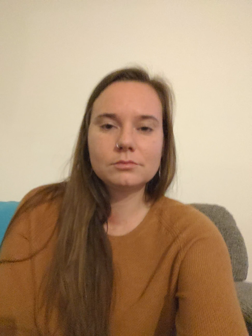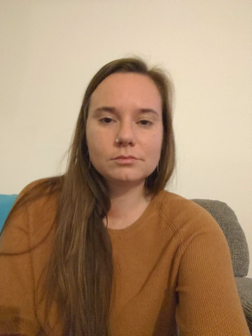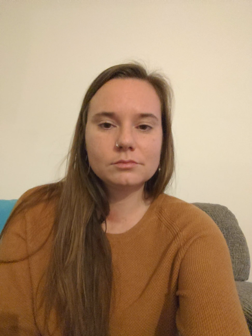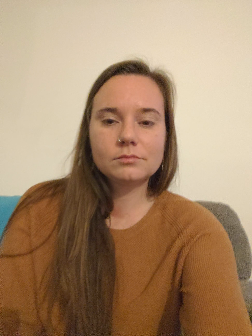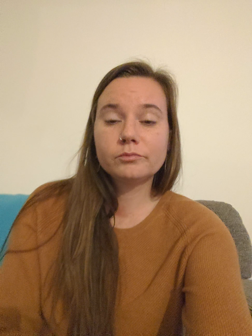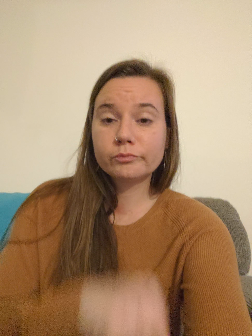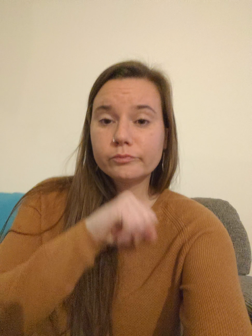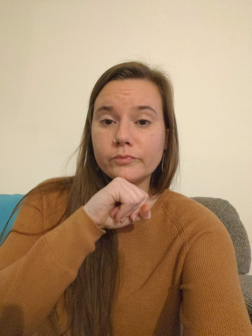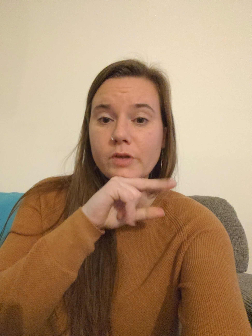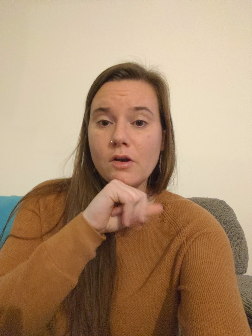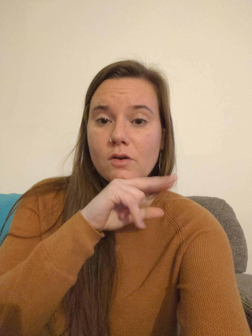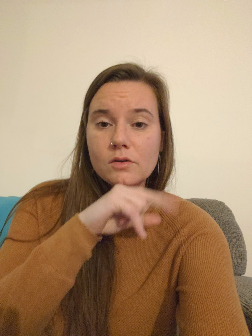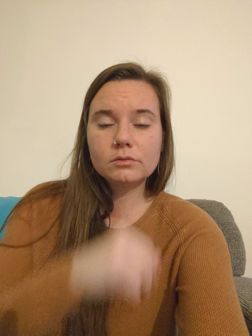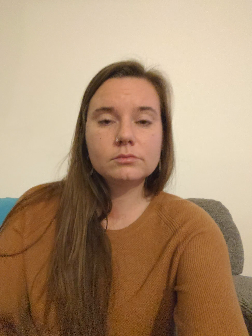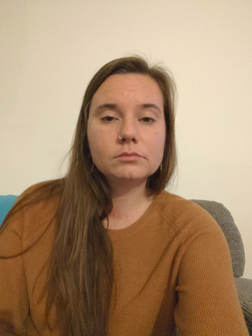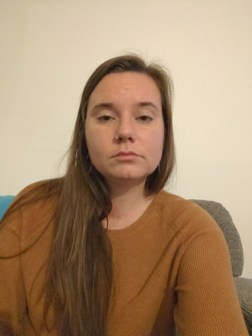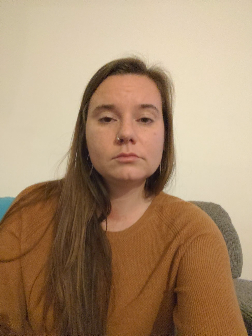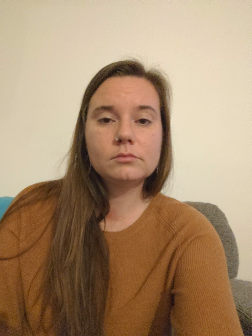frog